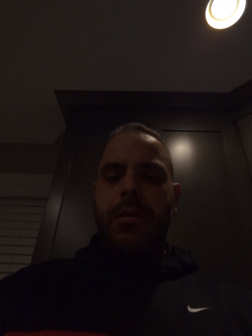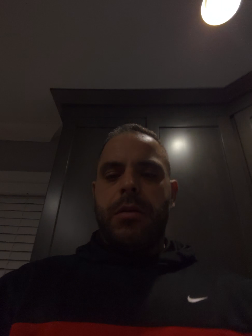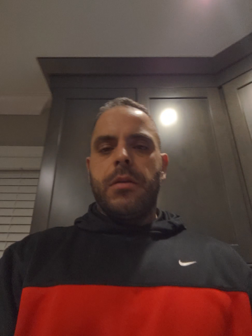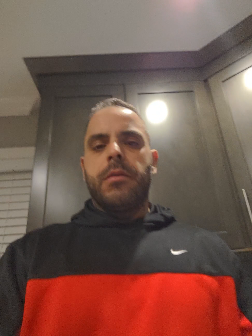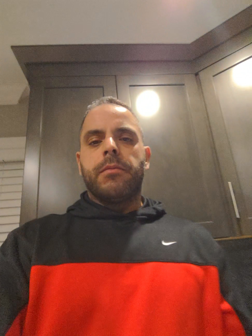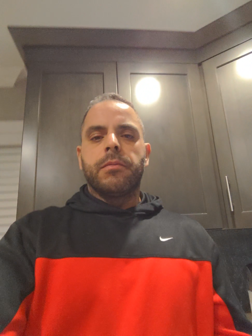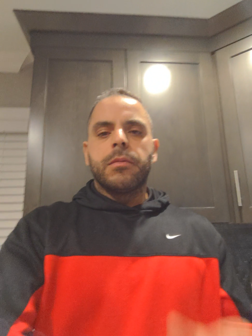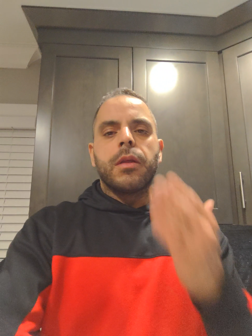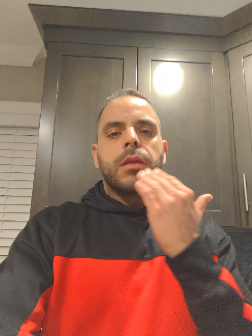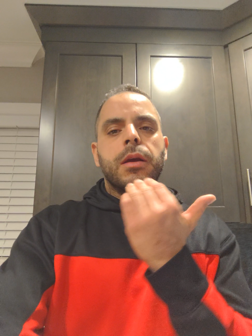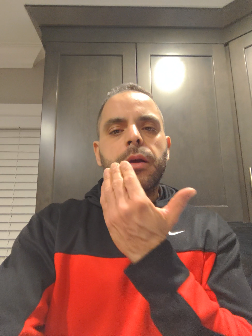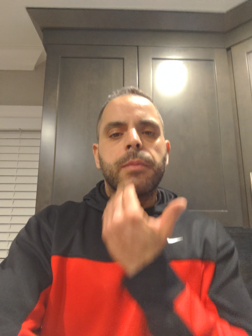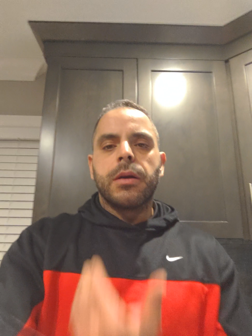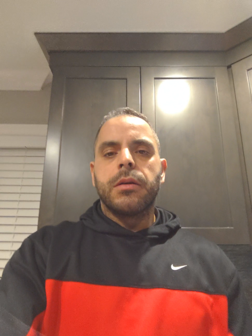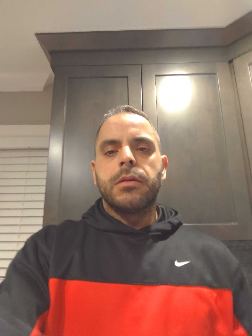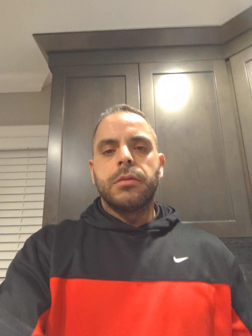napkin